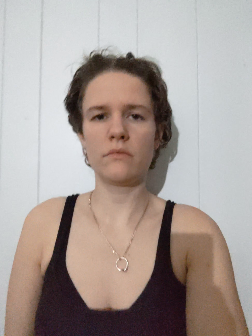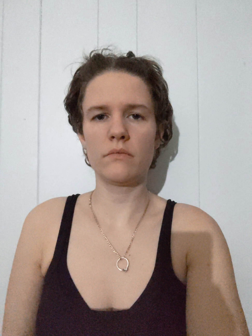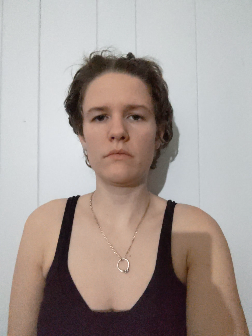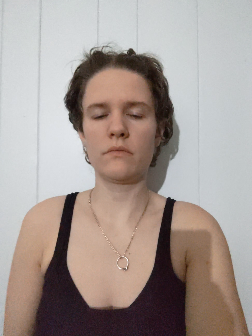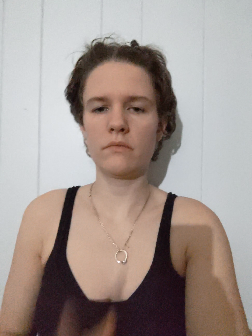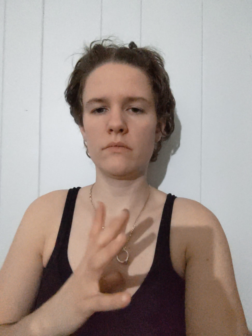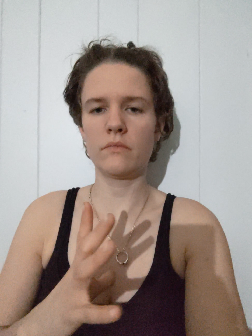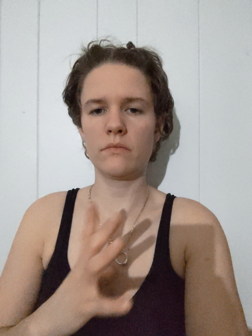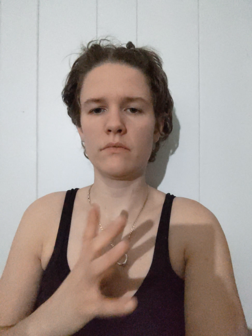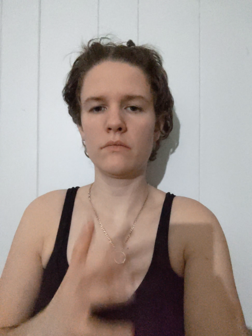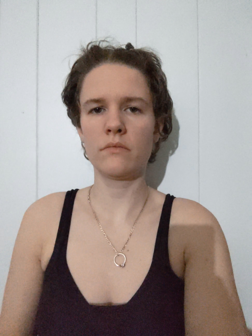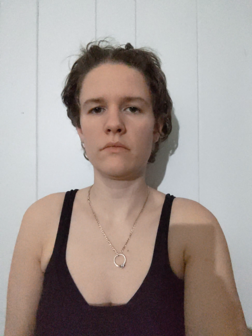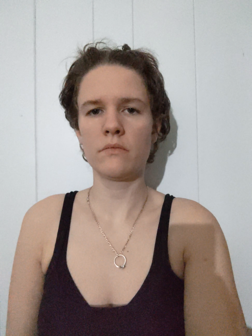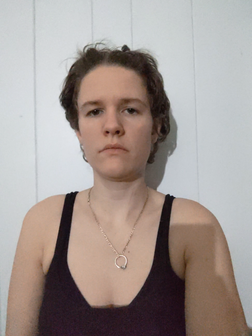fine